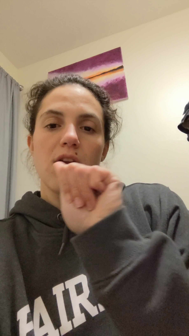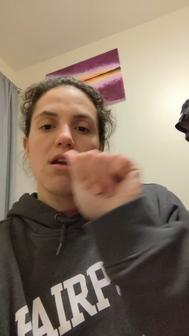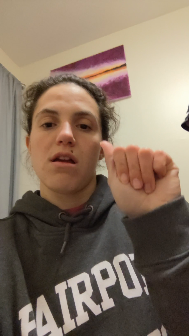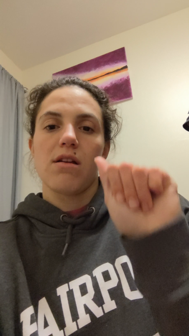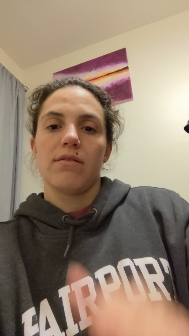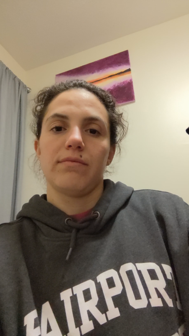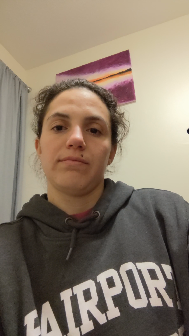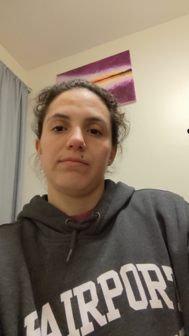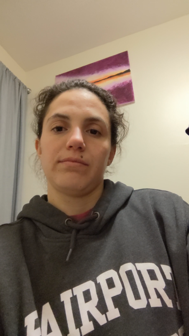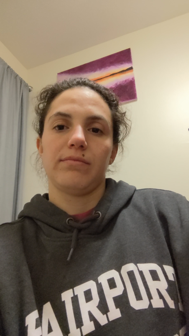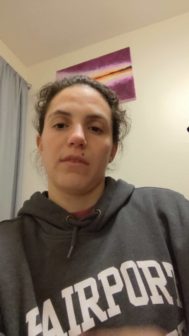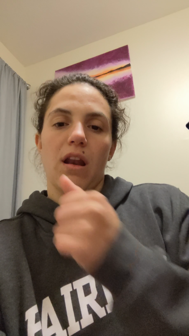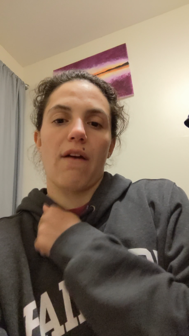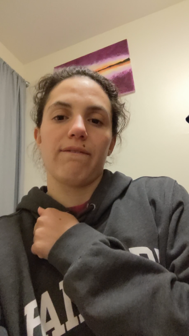love